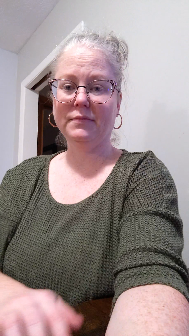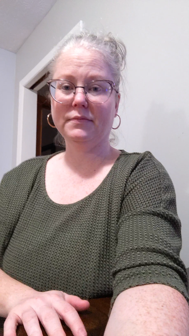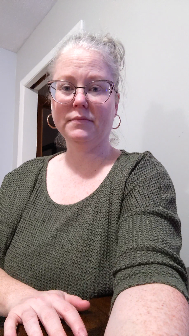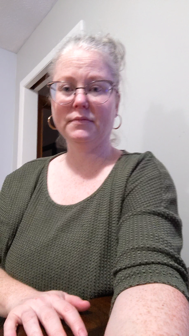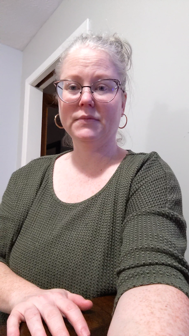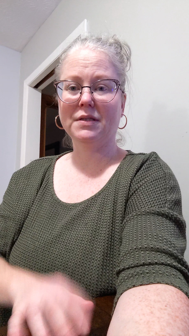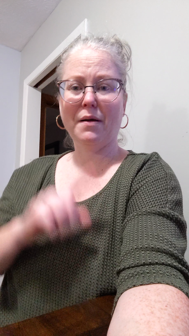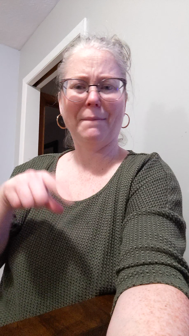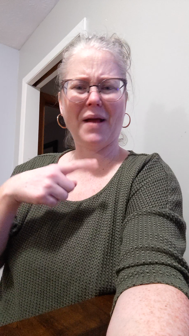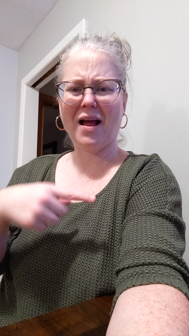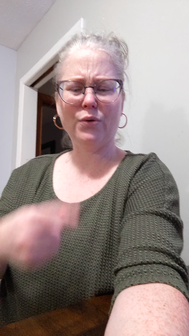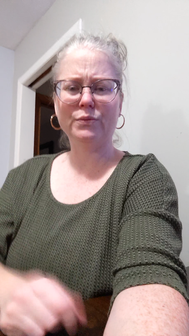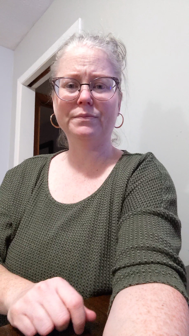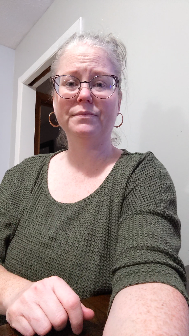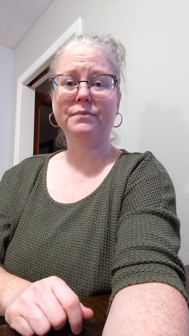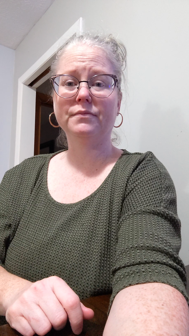about